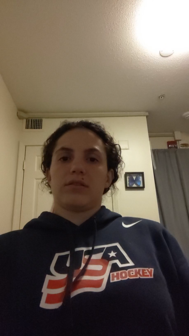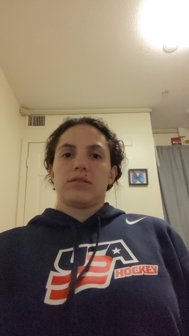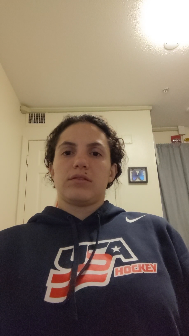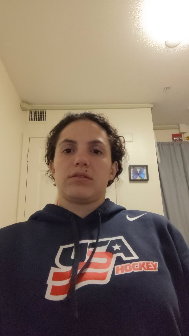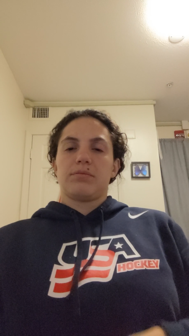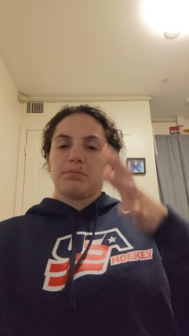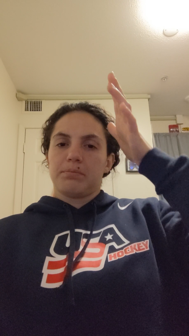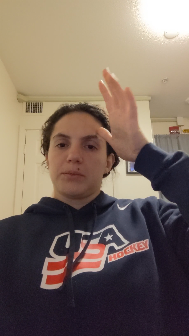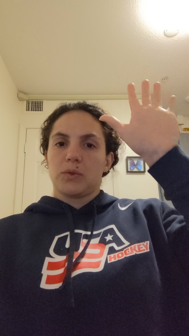moose